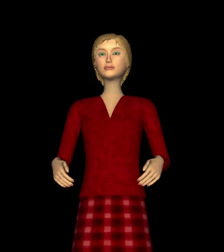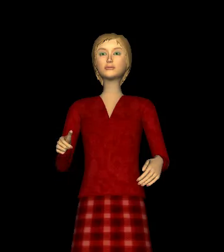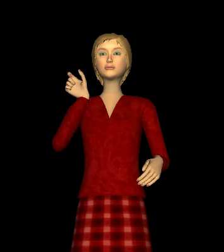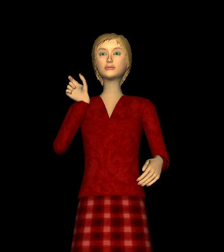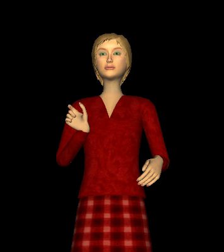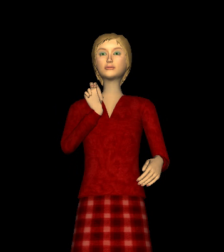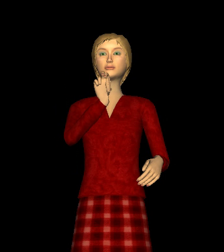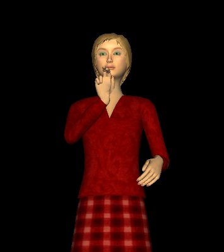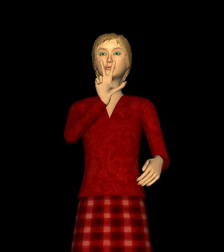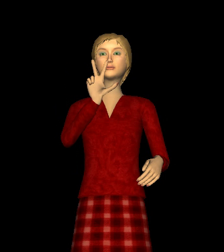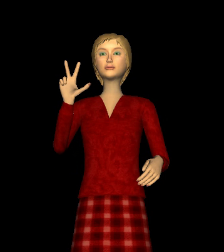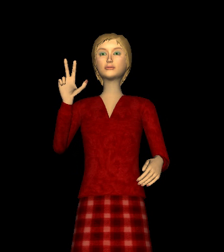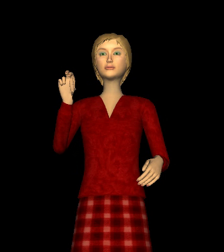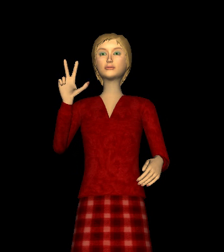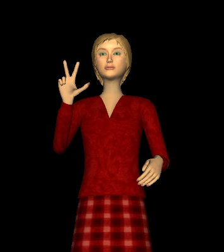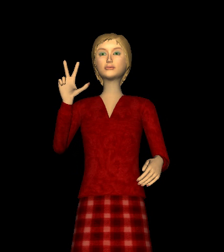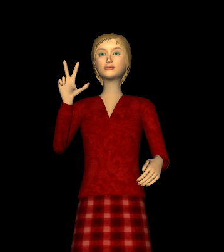راكب